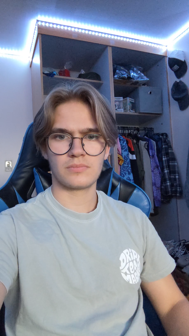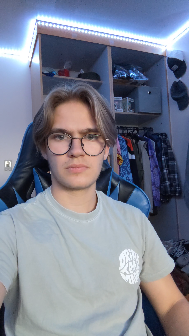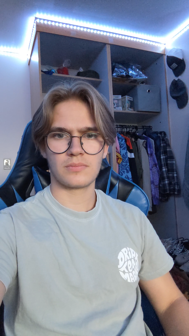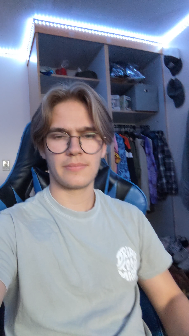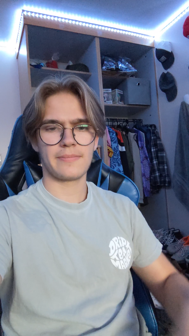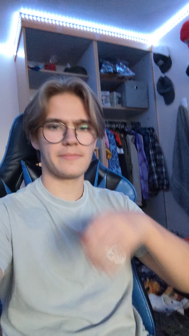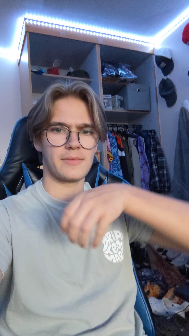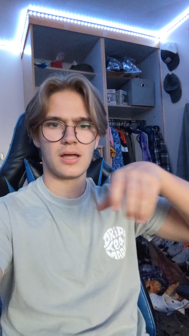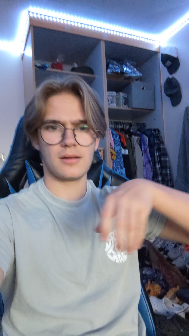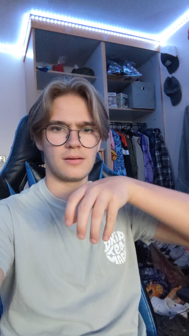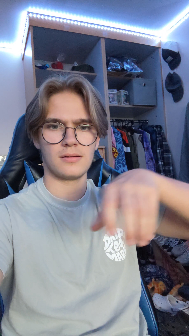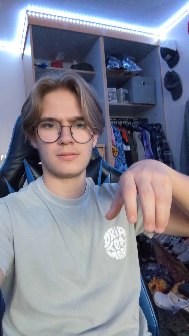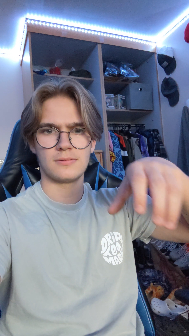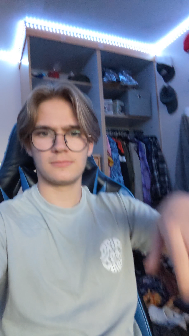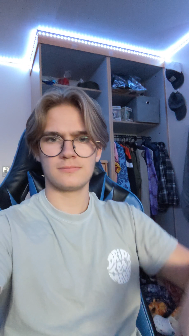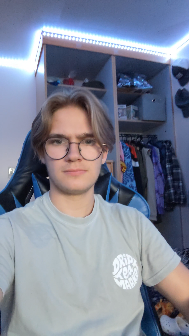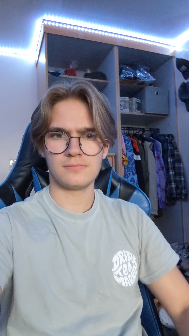block